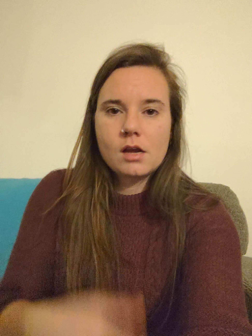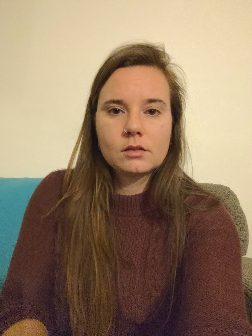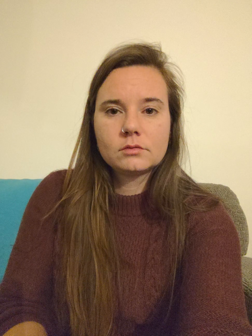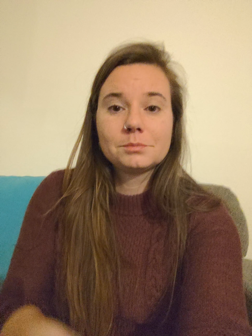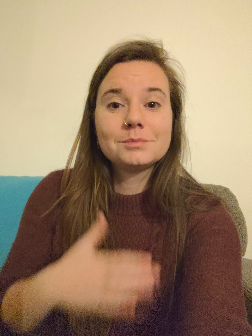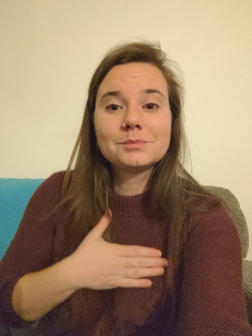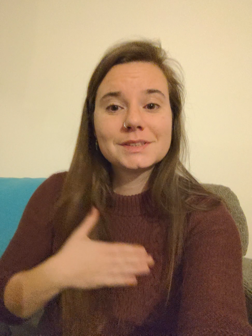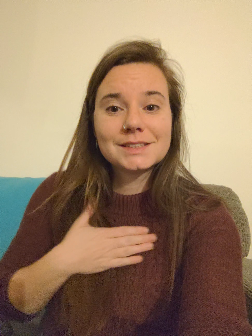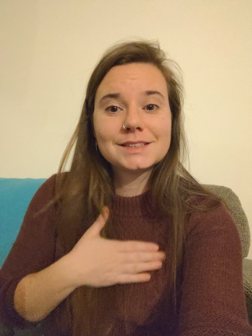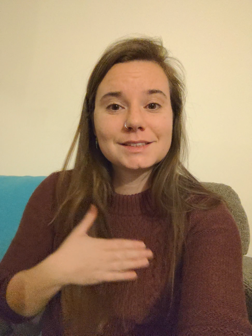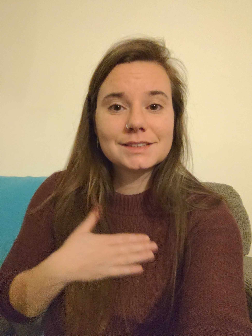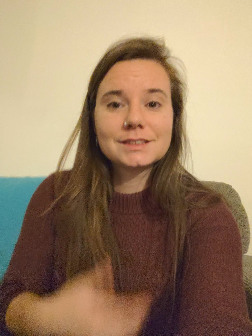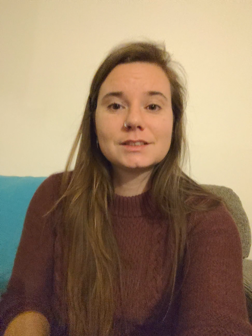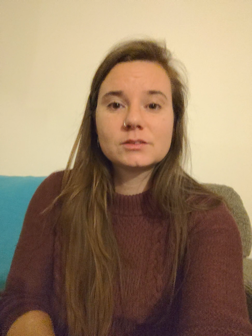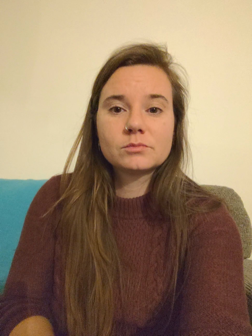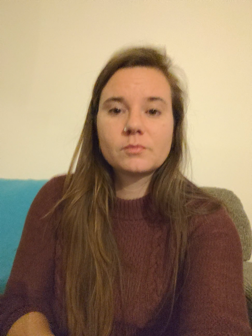please